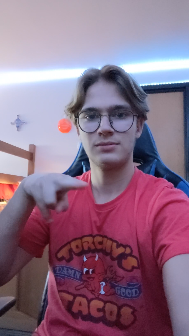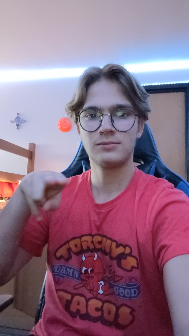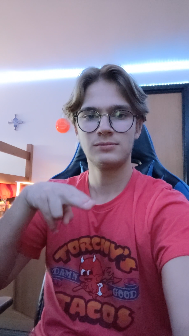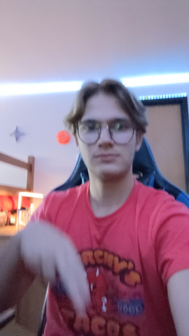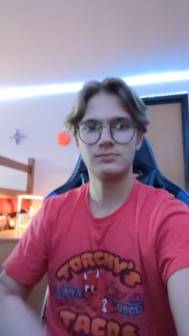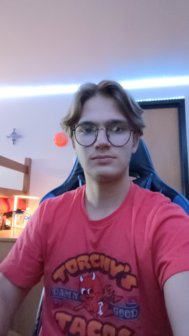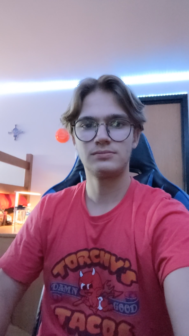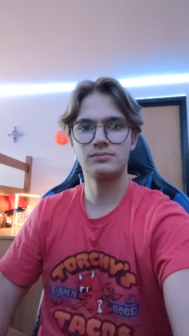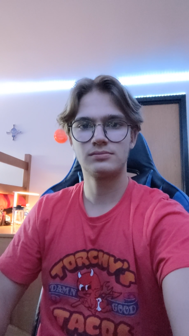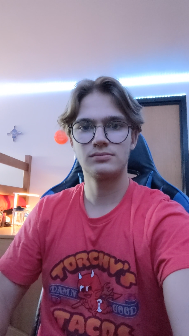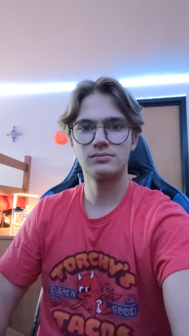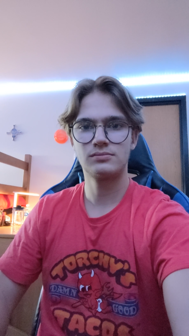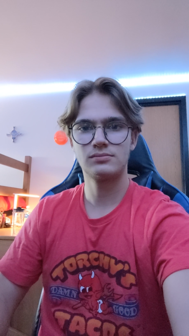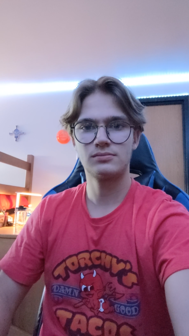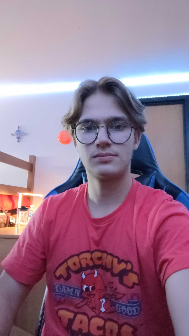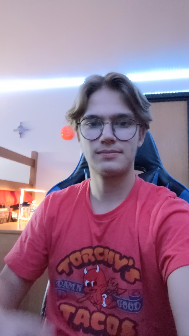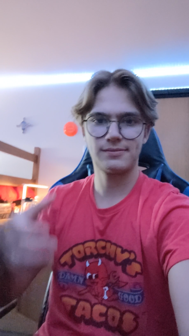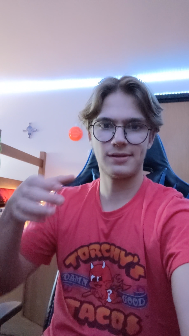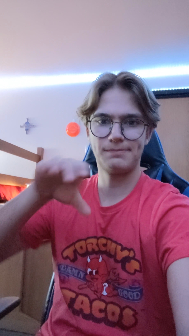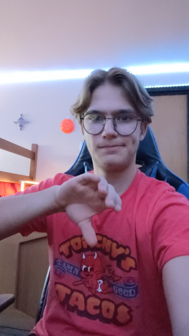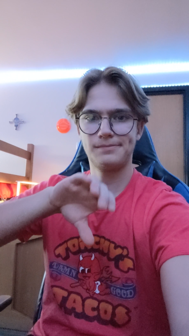dump